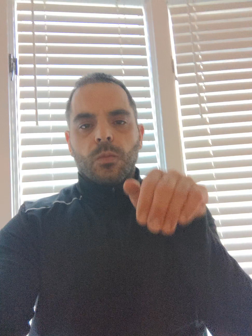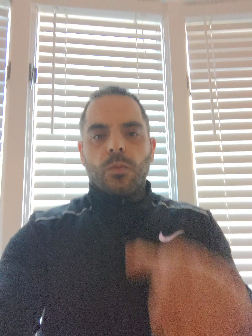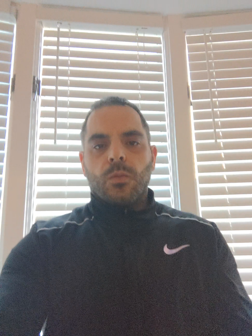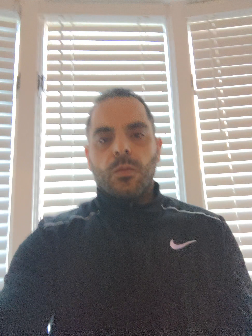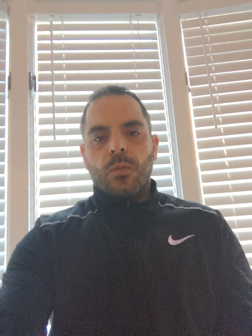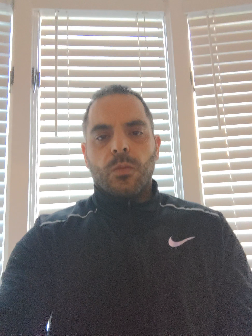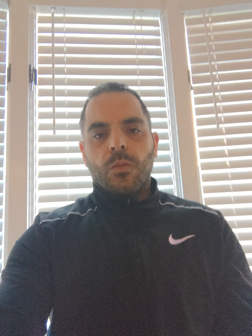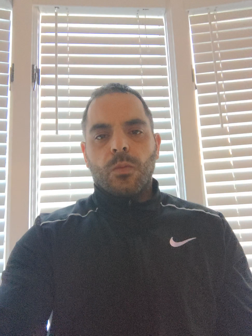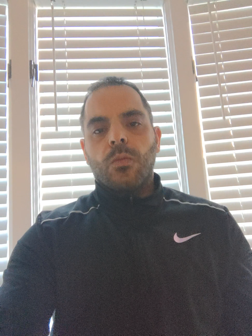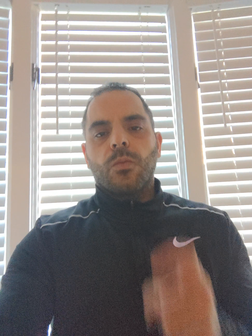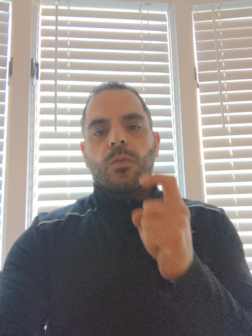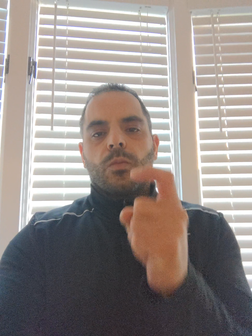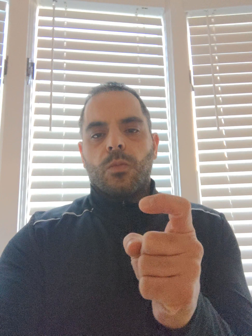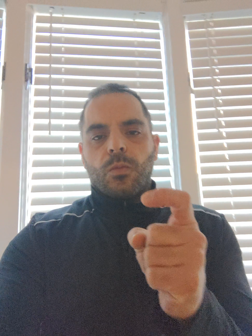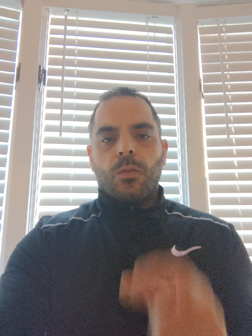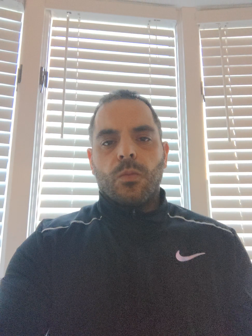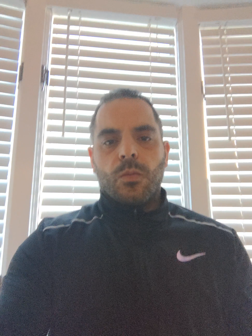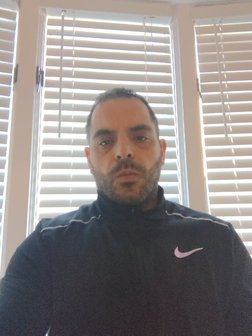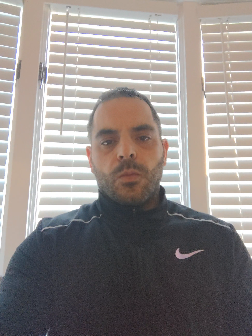gift